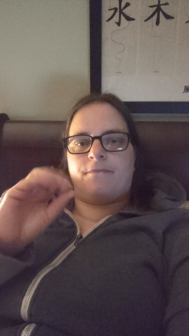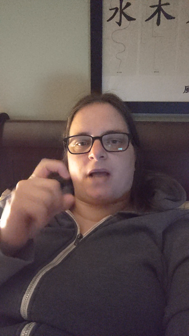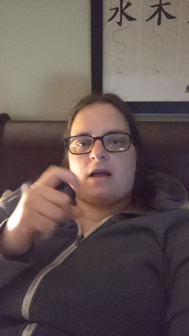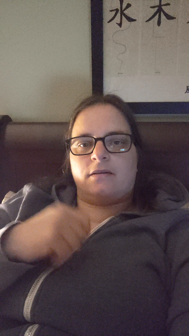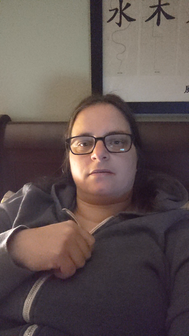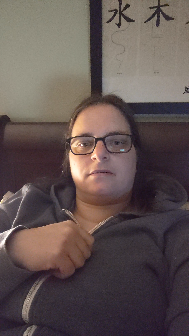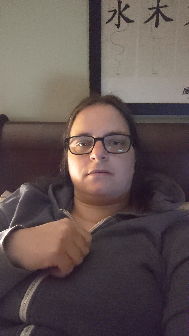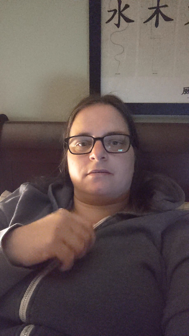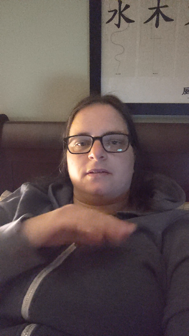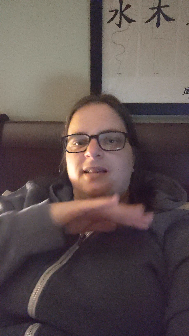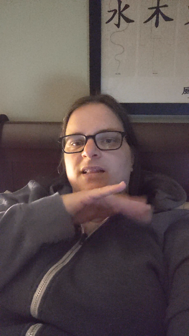naughty